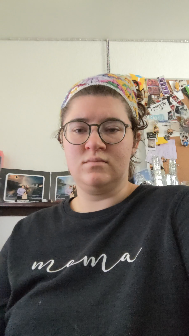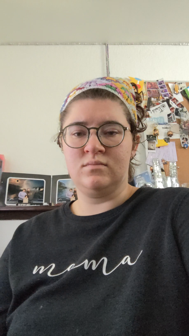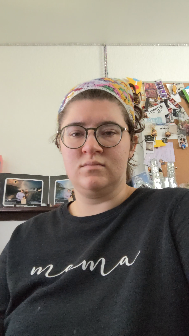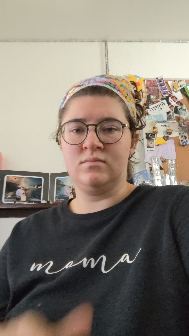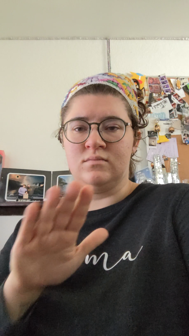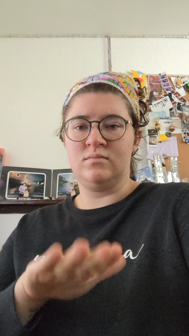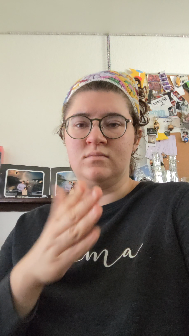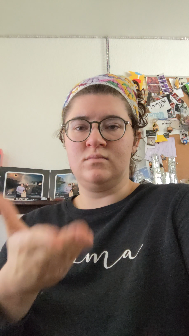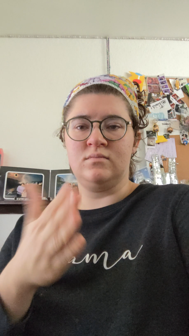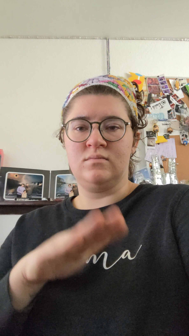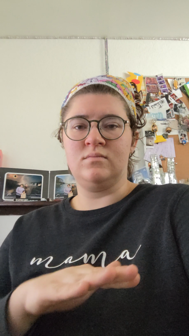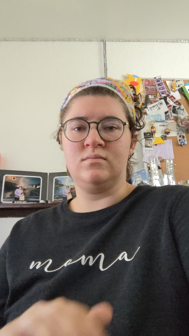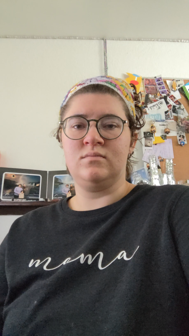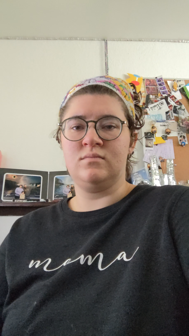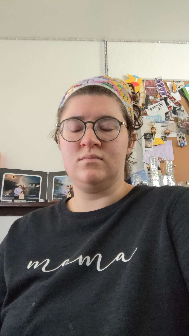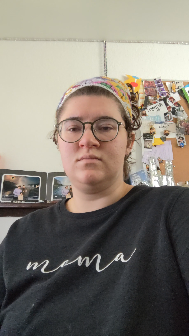kitchen